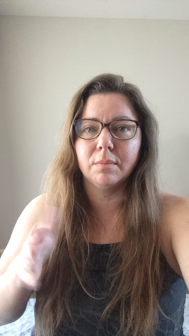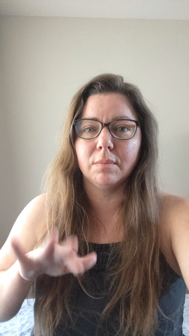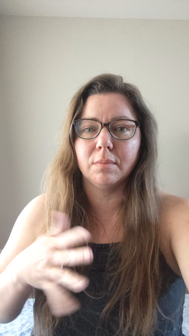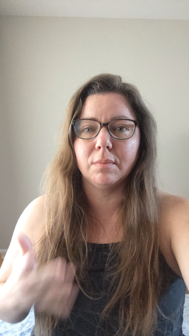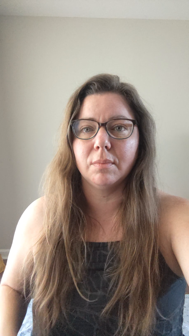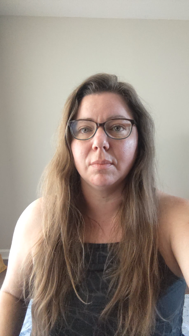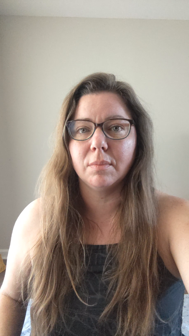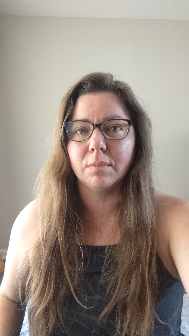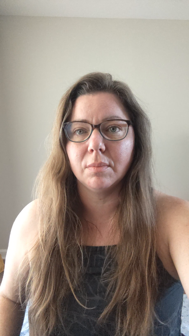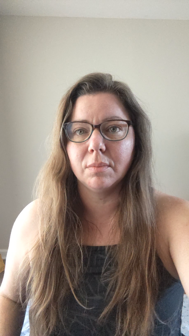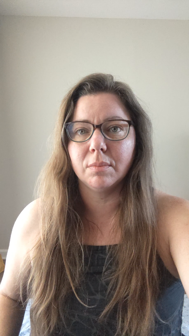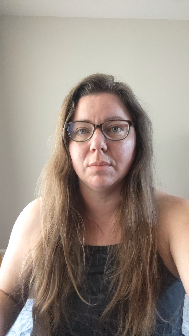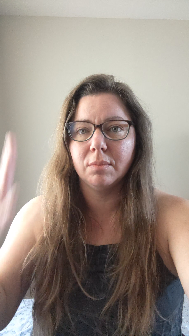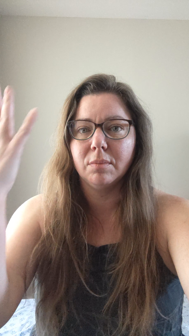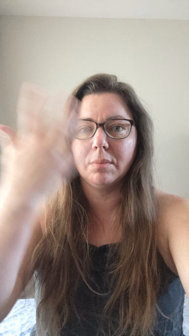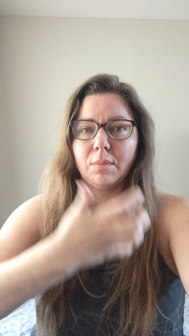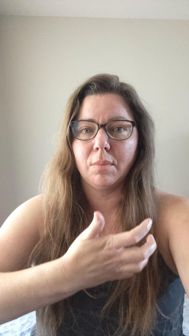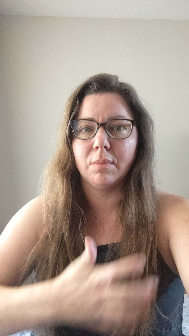dark